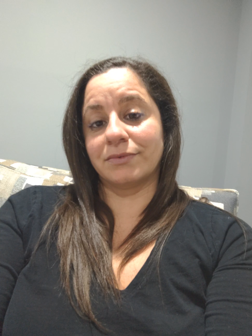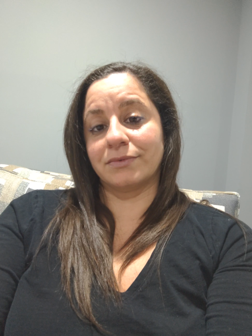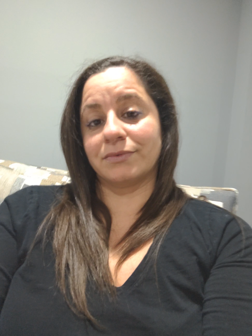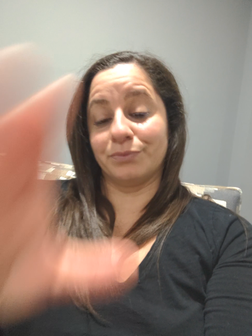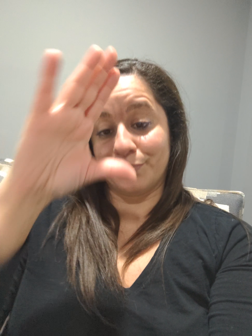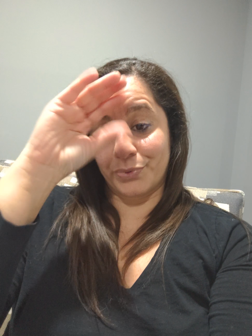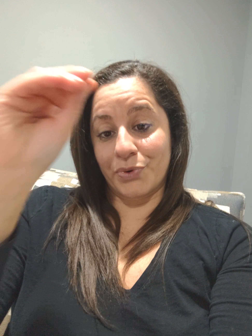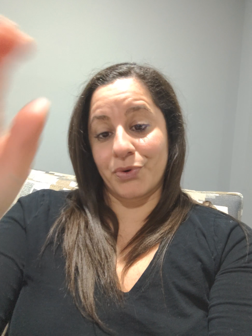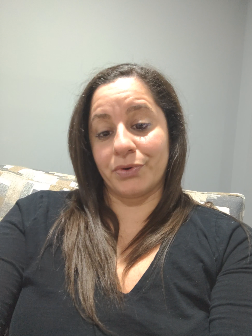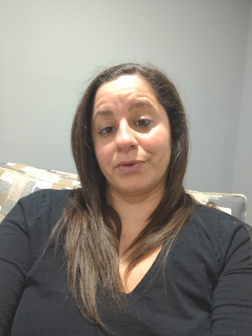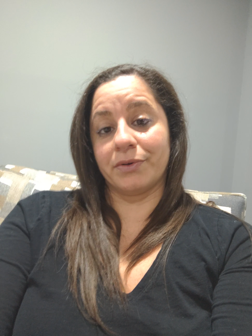boy